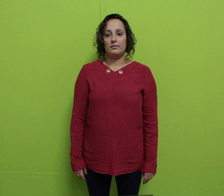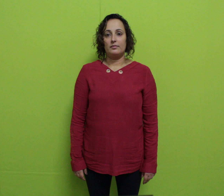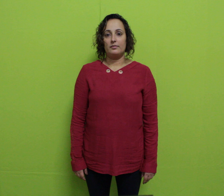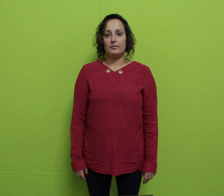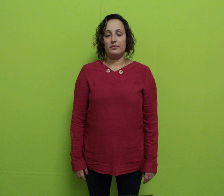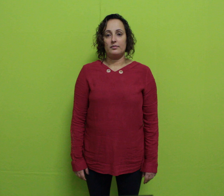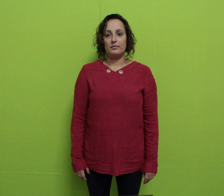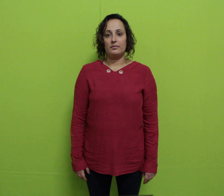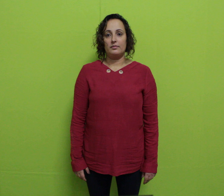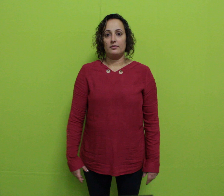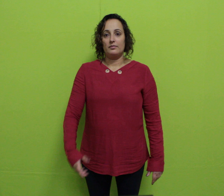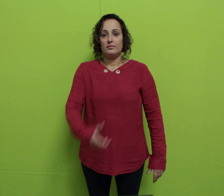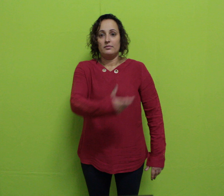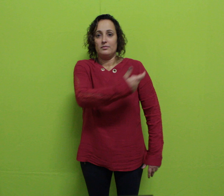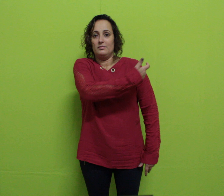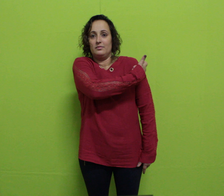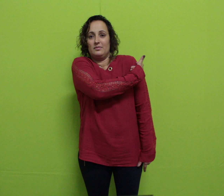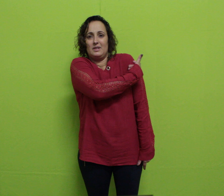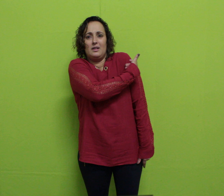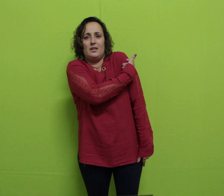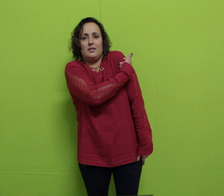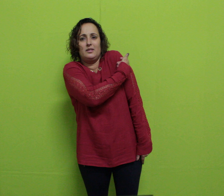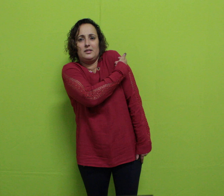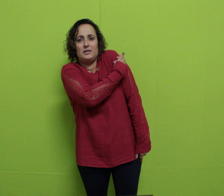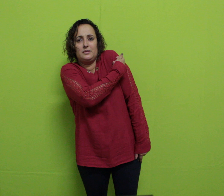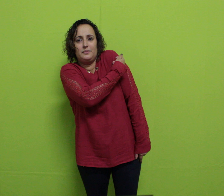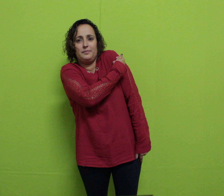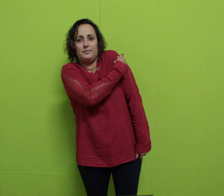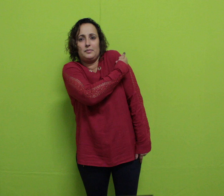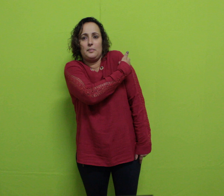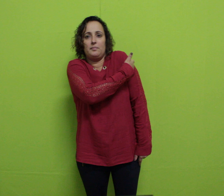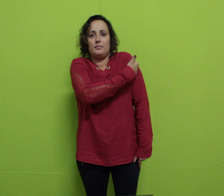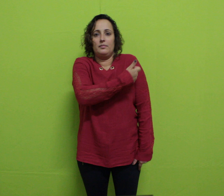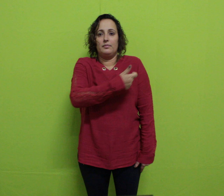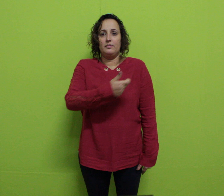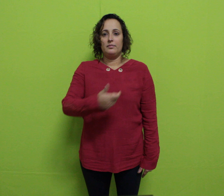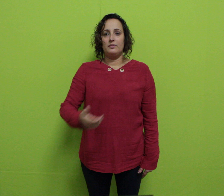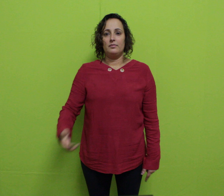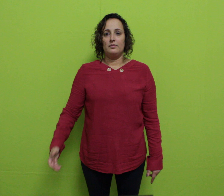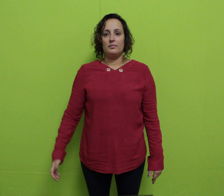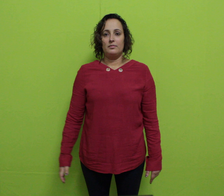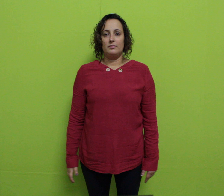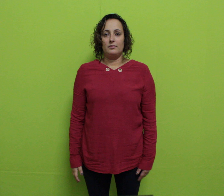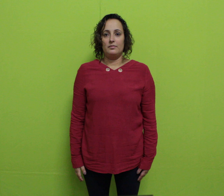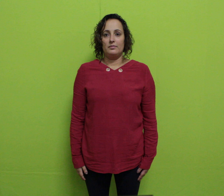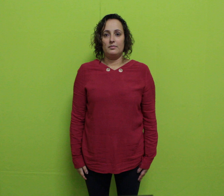vacina